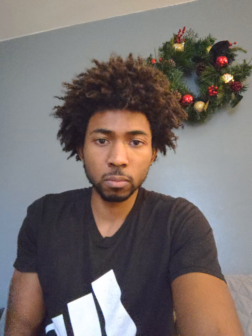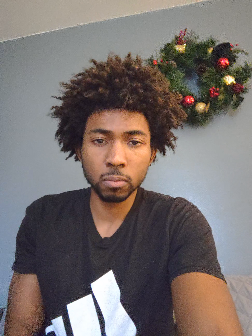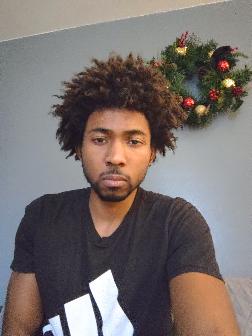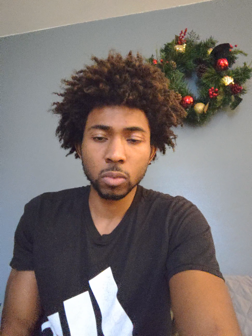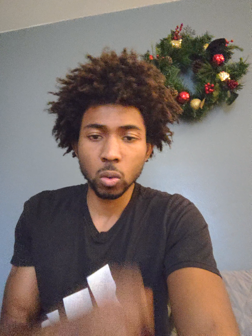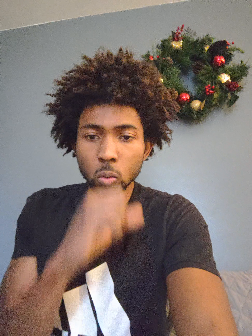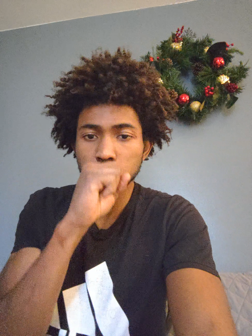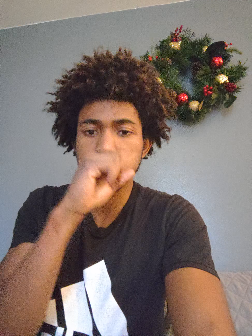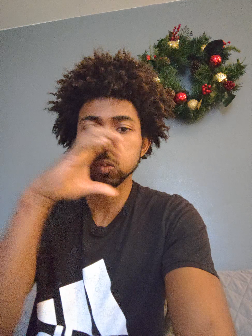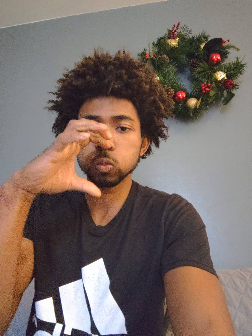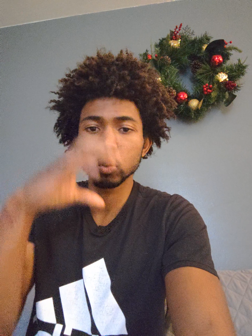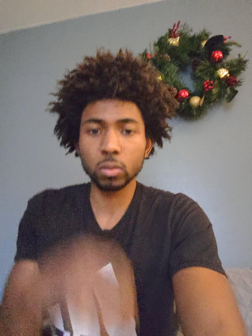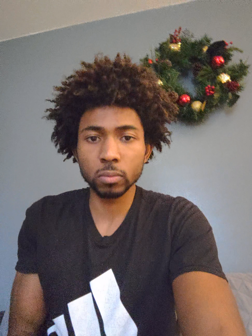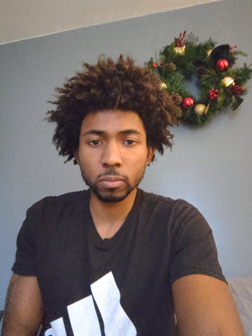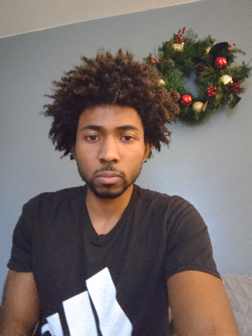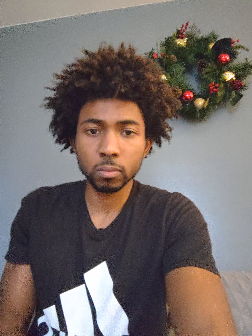balloon